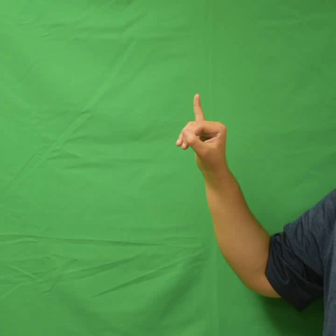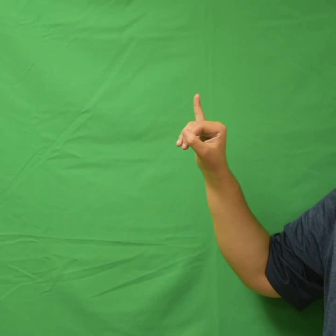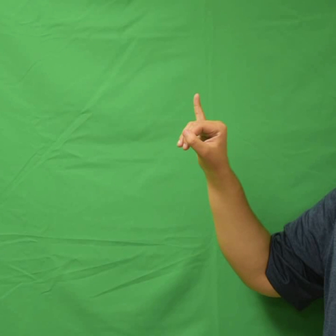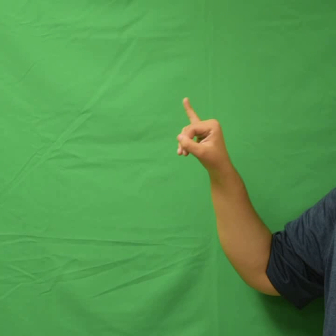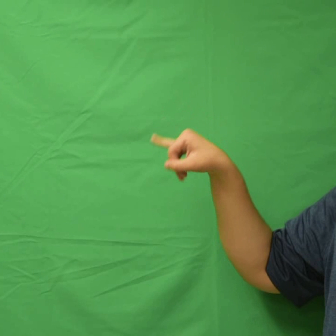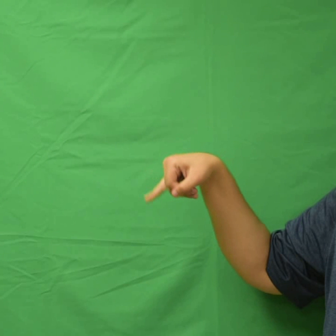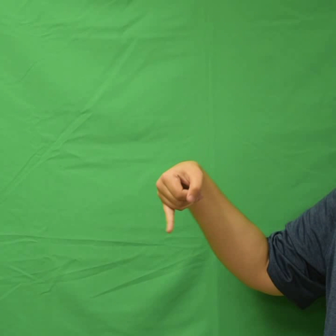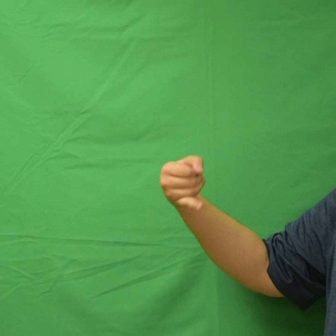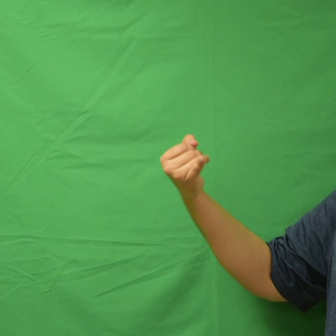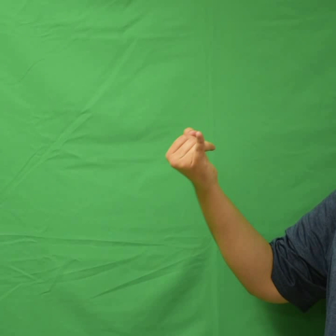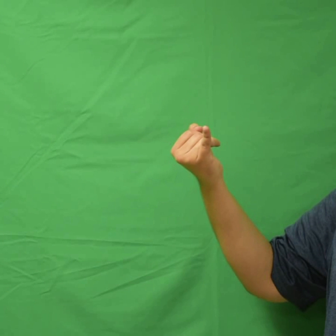J